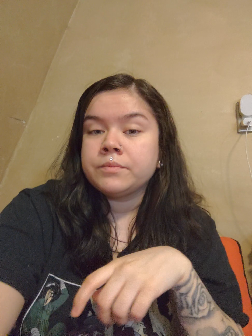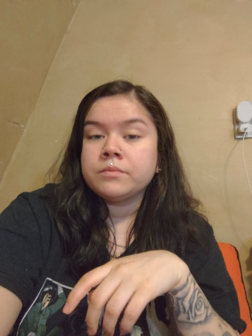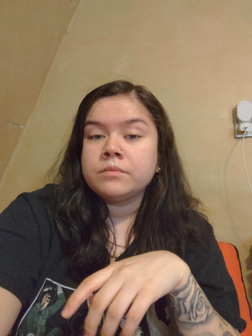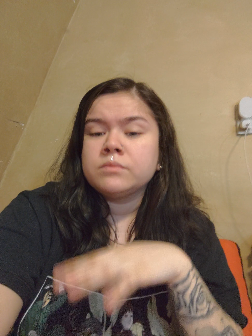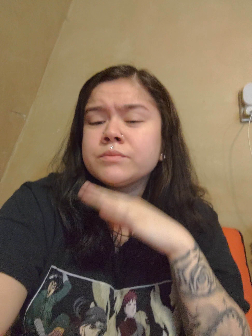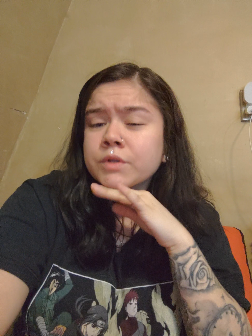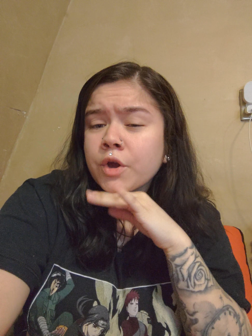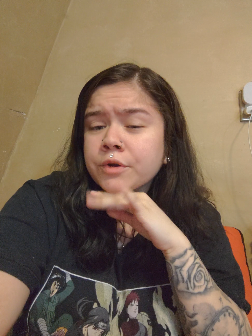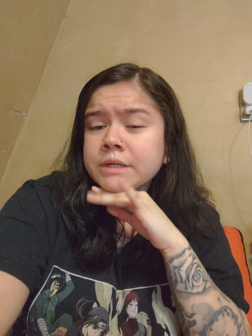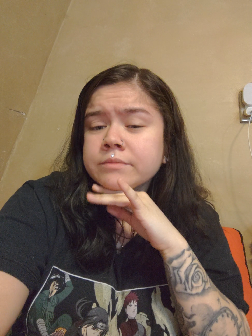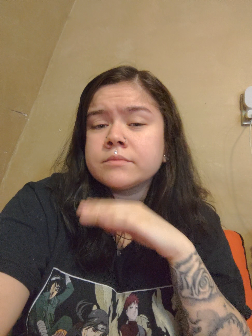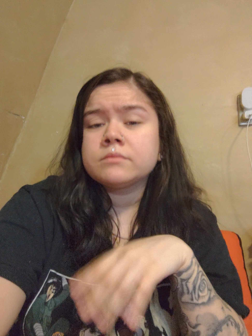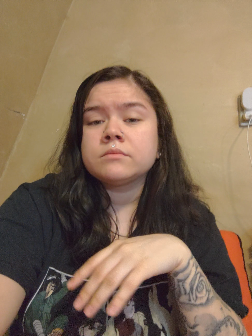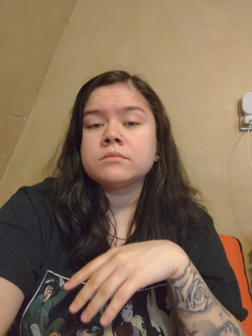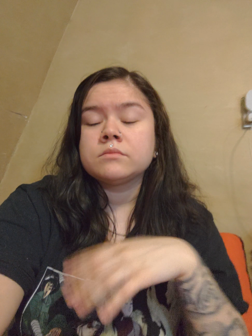dirty